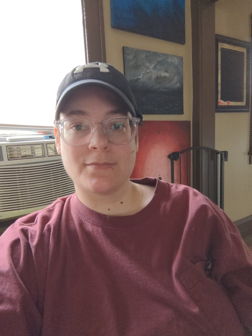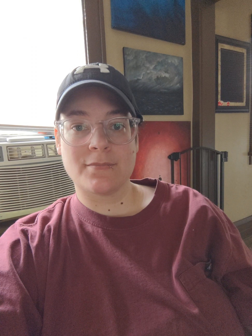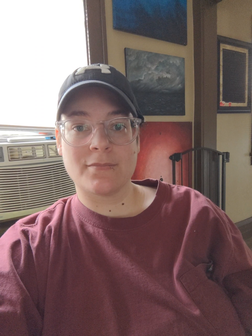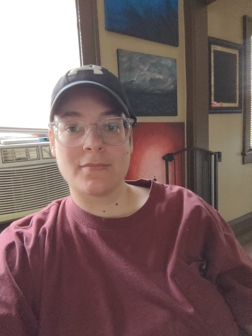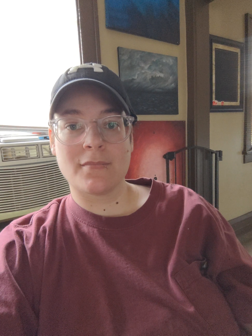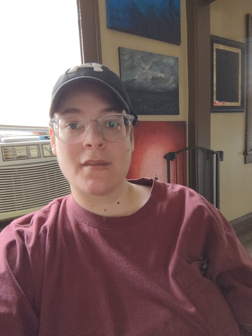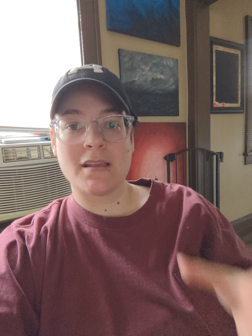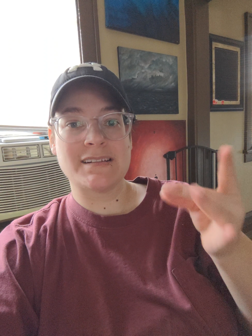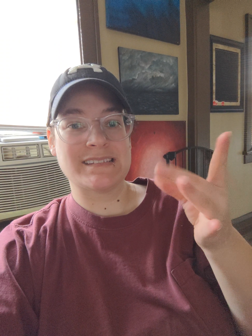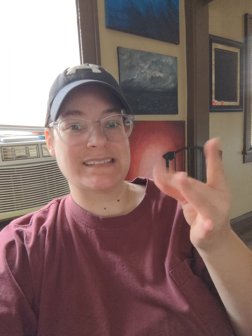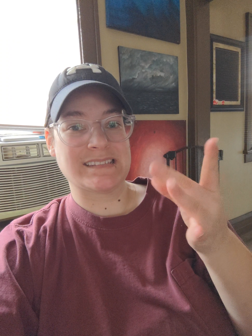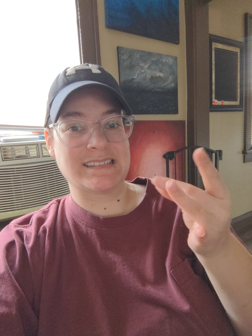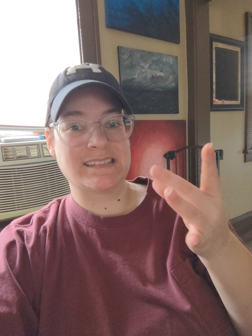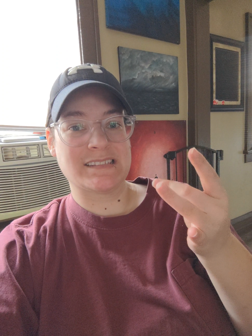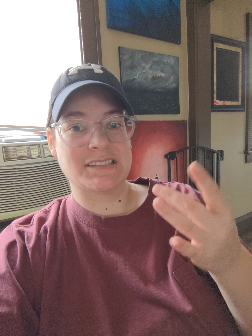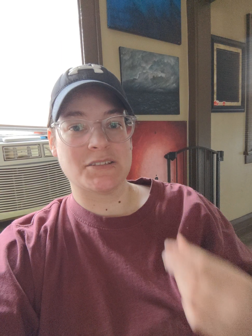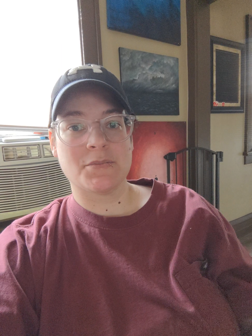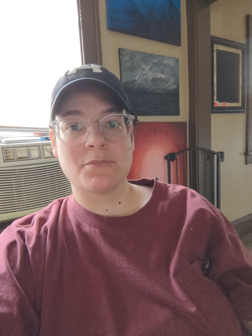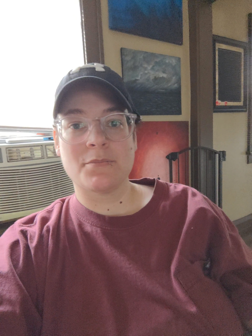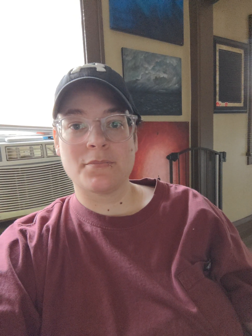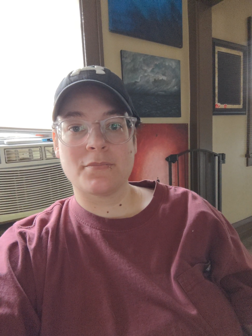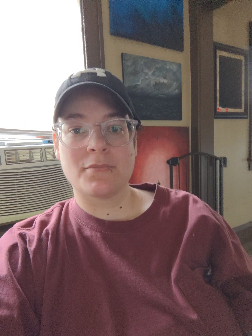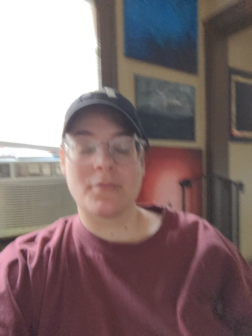sticky